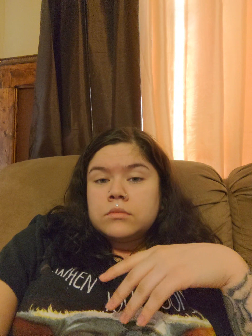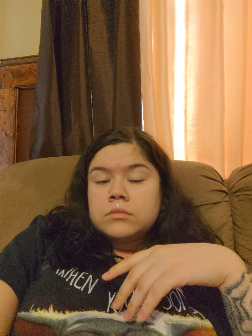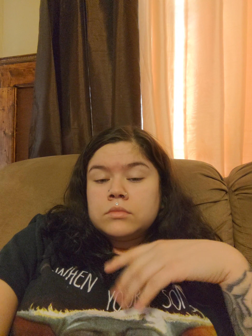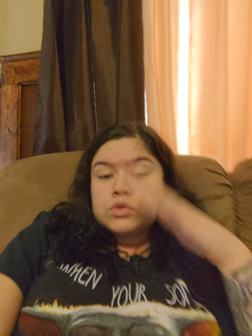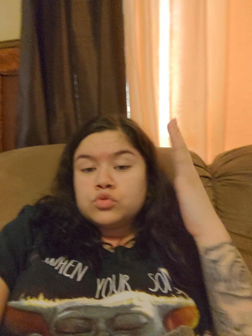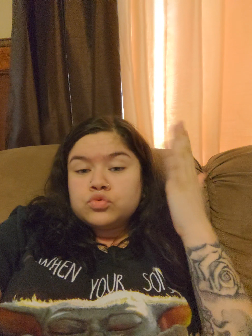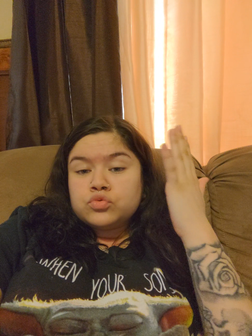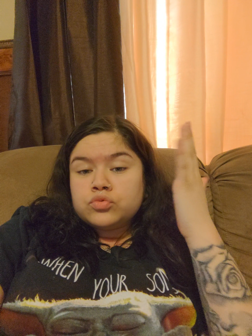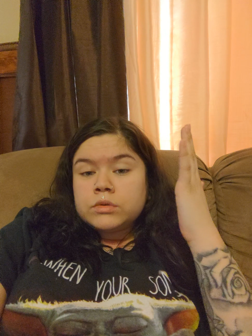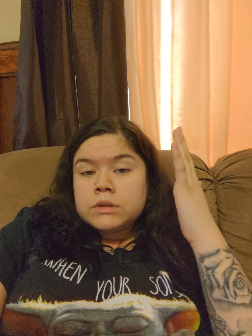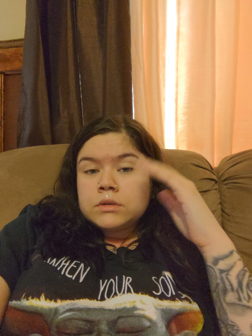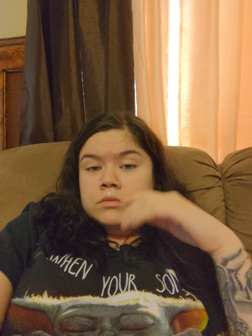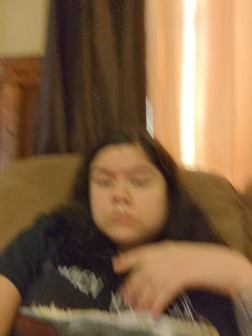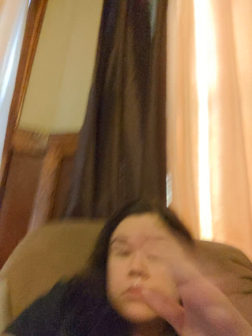tree